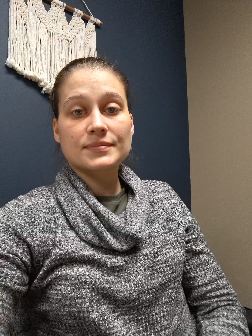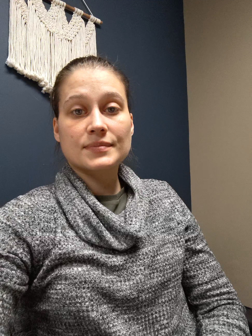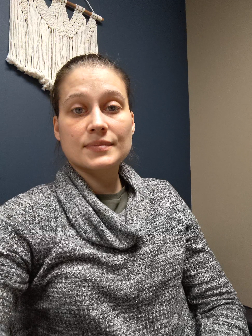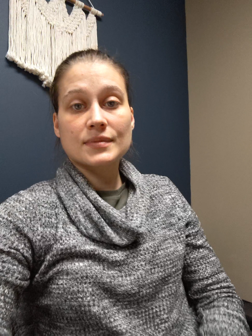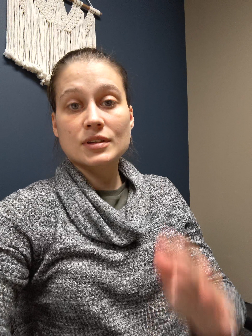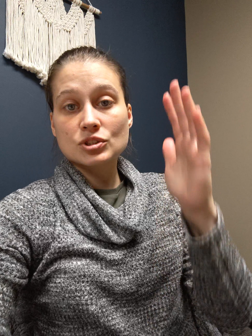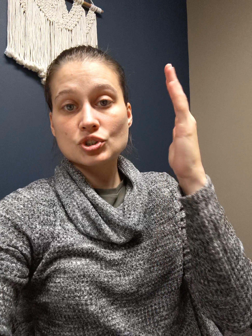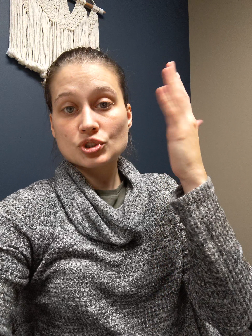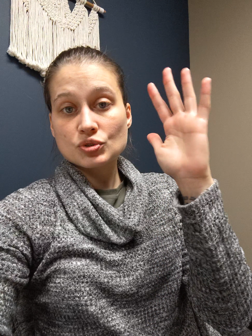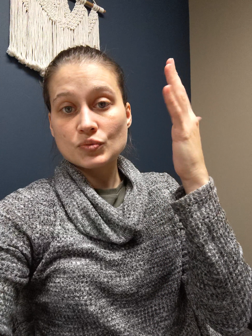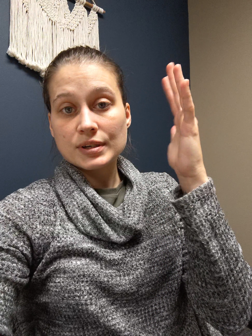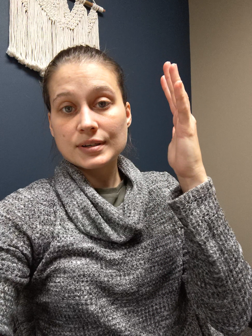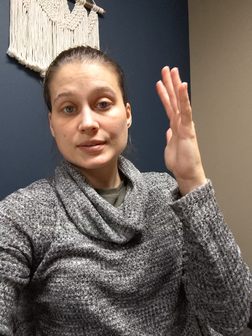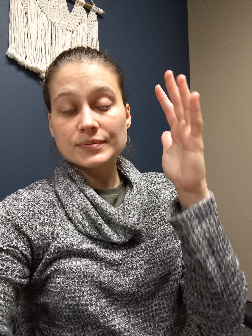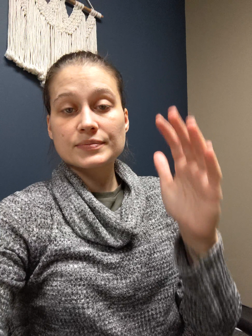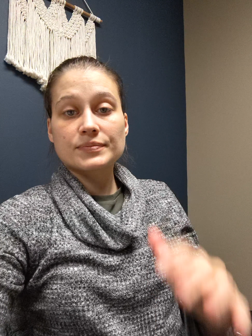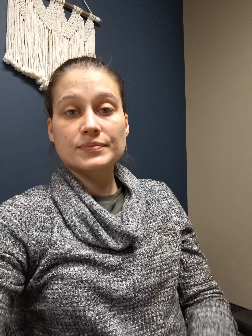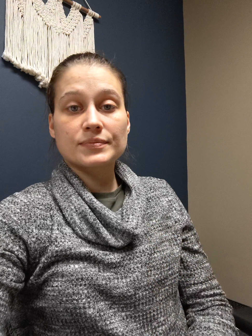tree